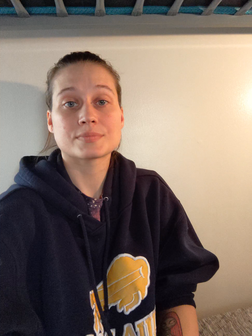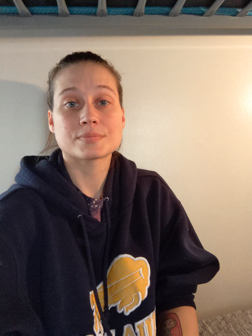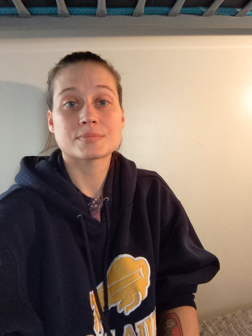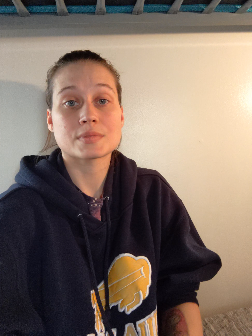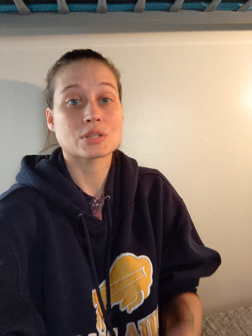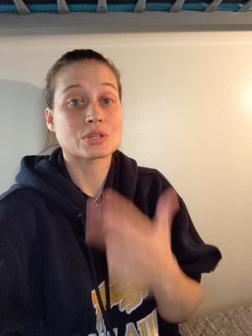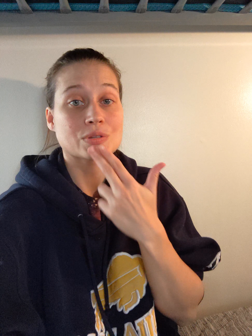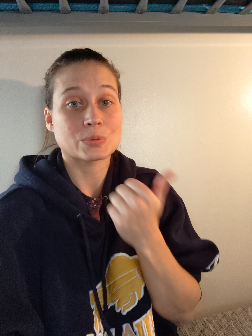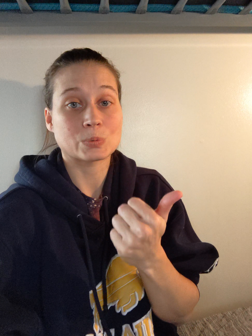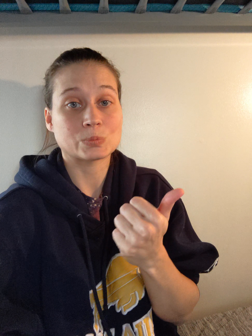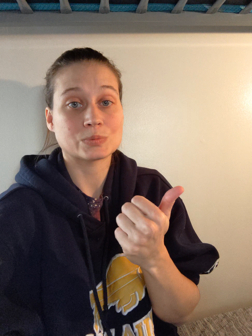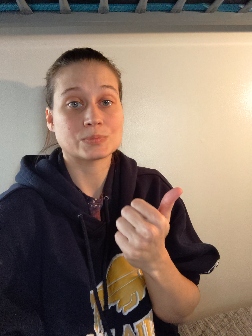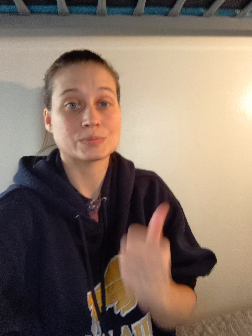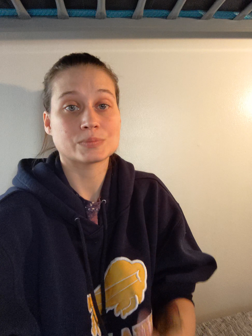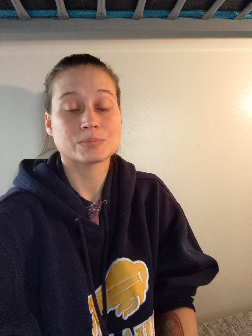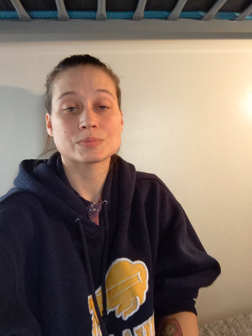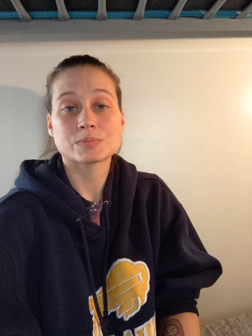cute